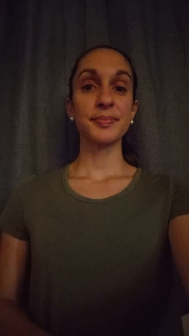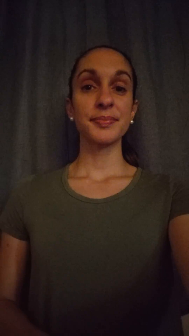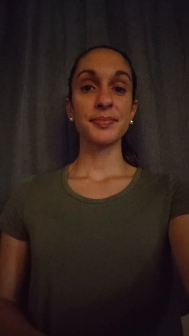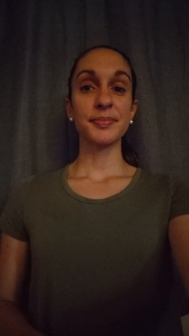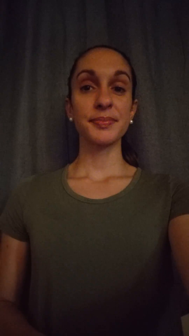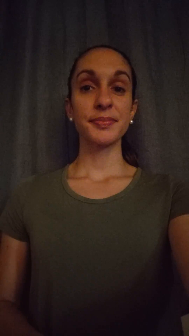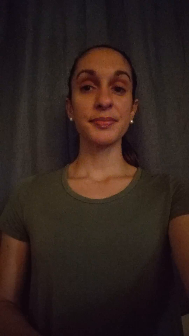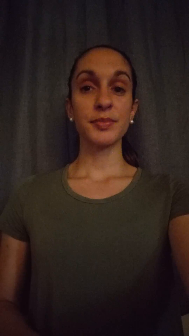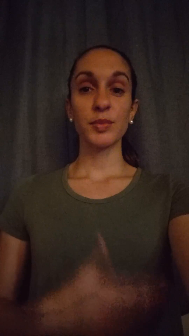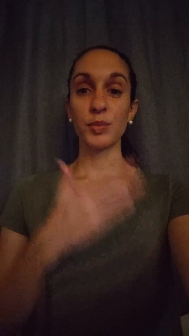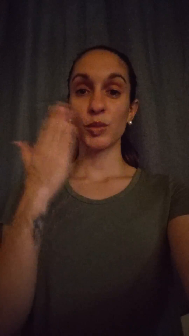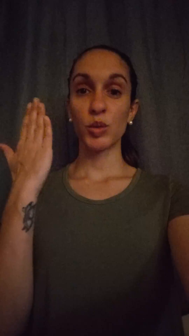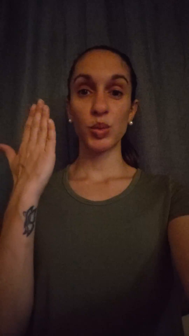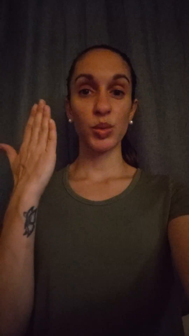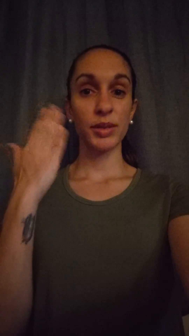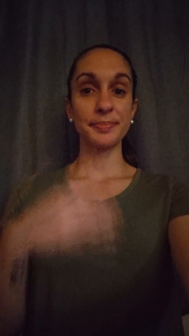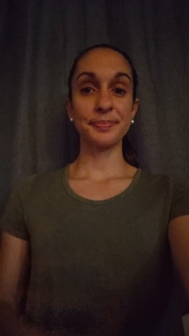all gone